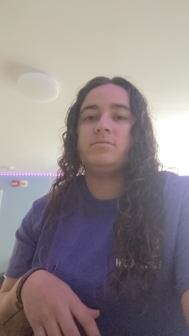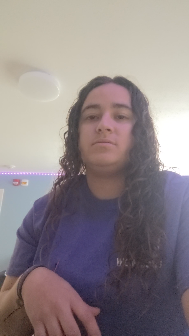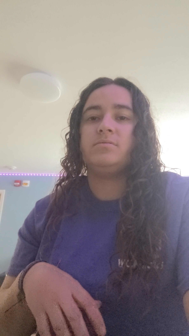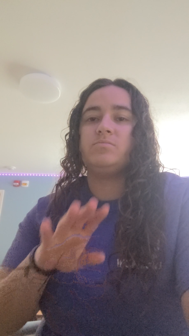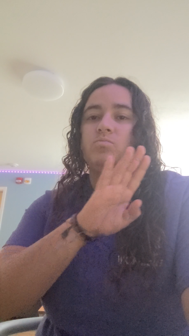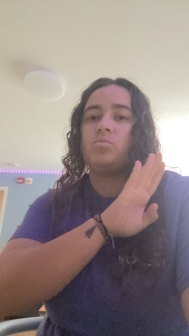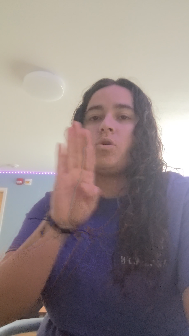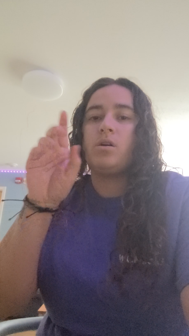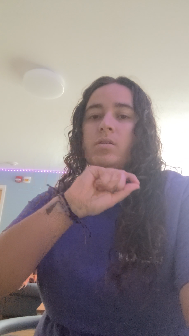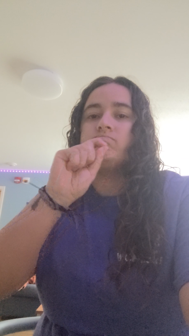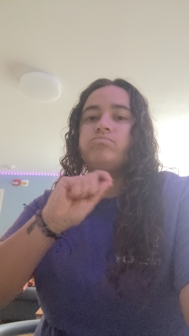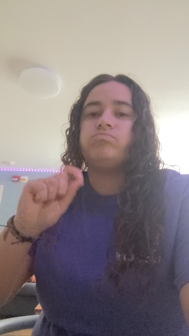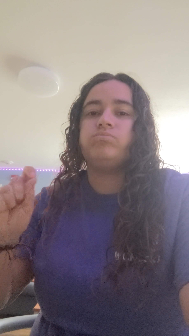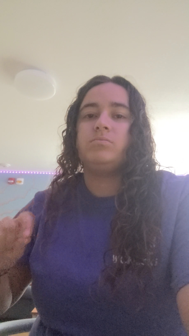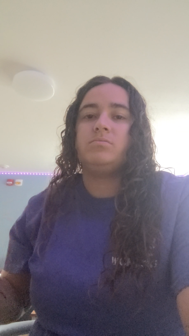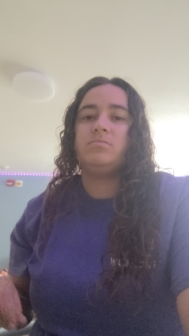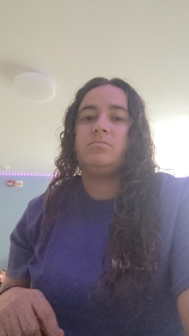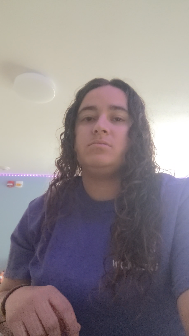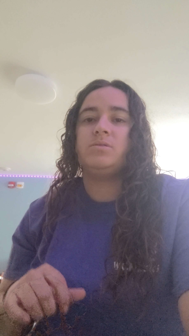chalk